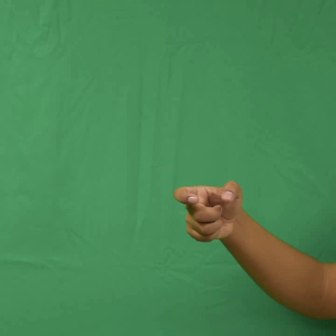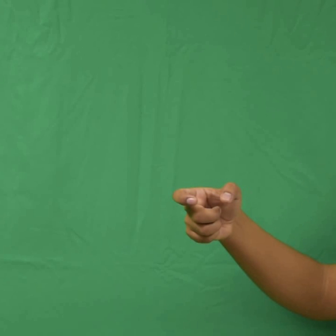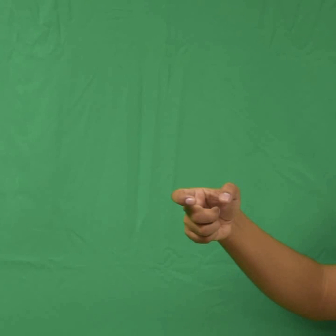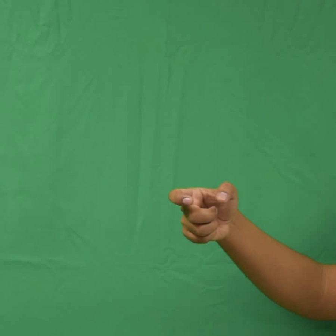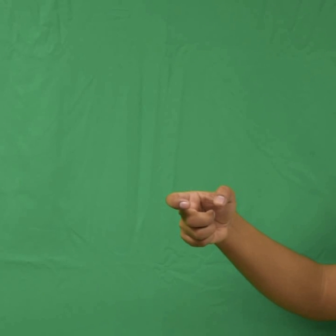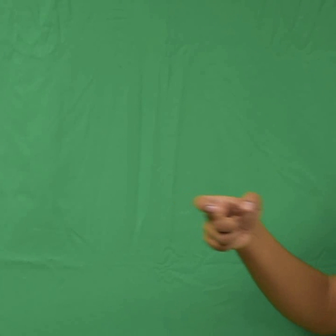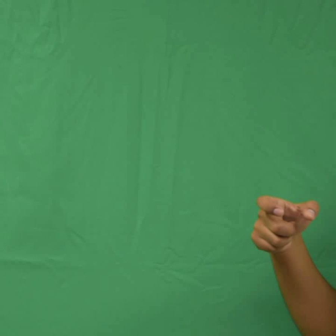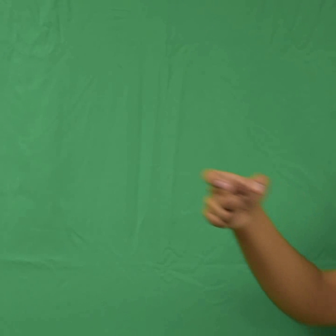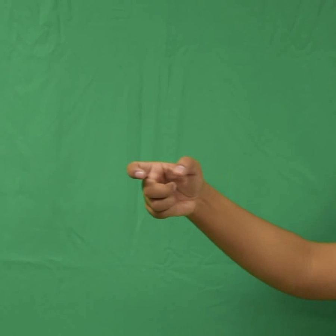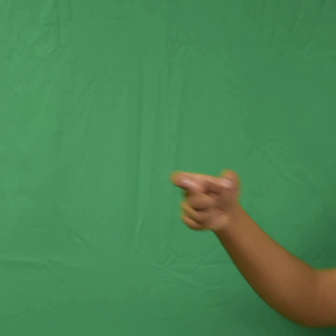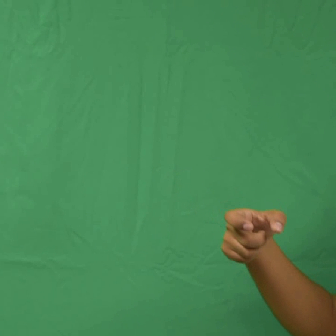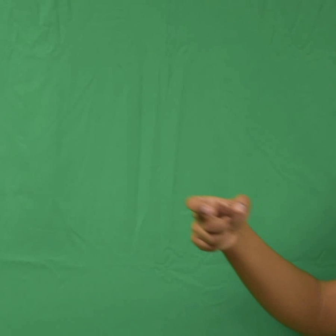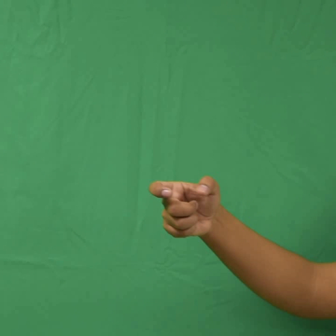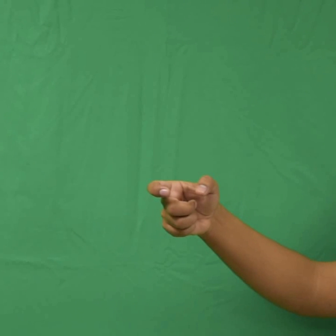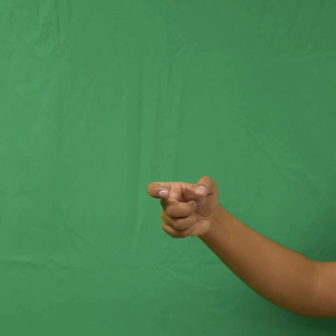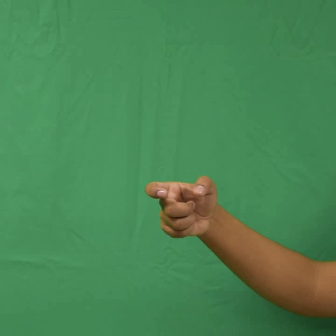X